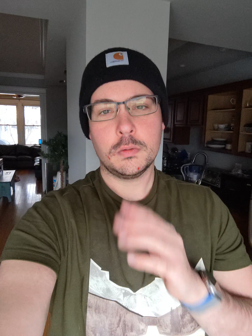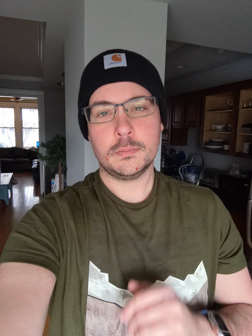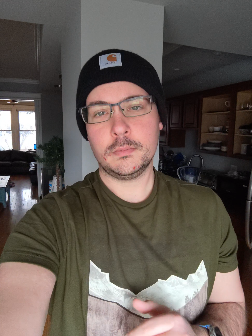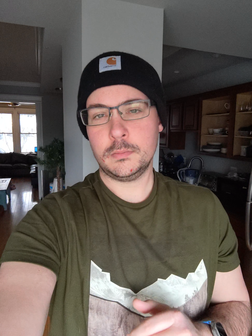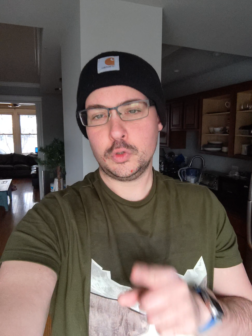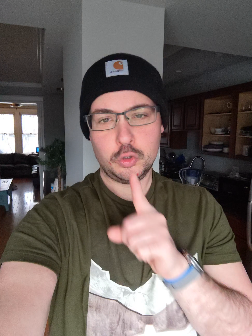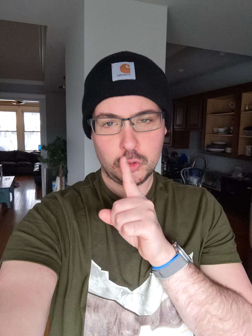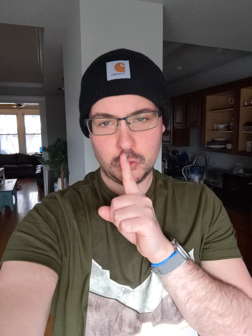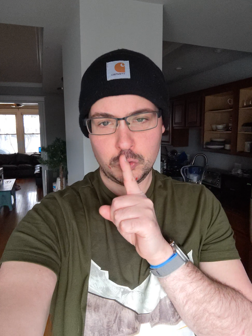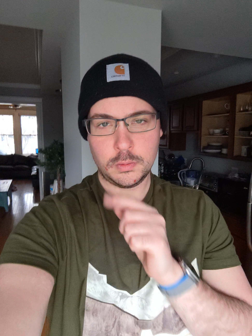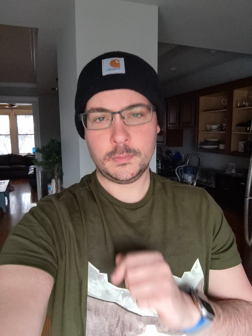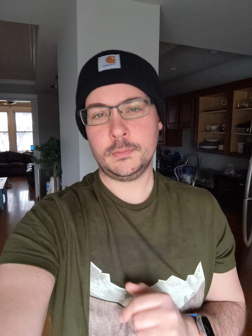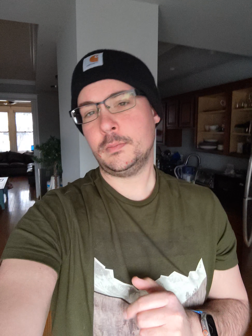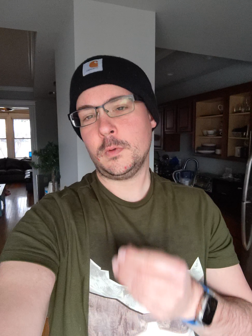shhh